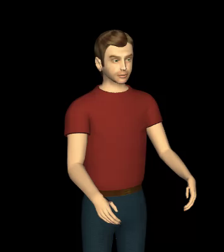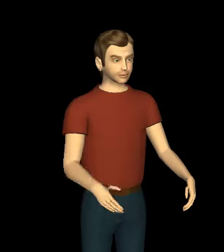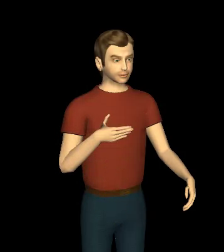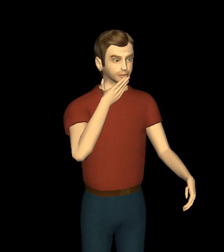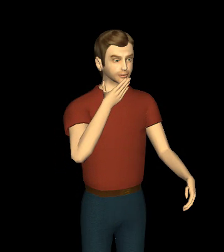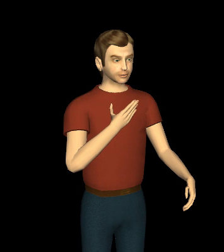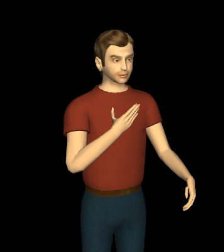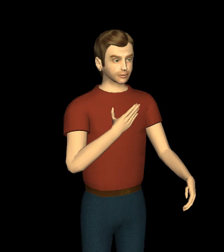يشكر